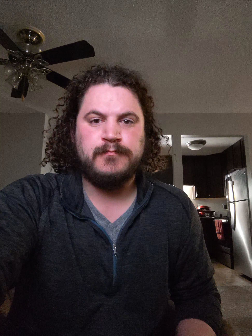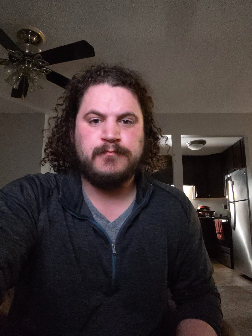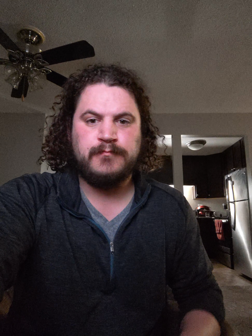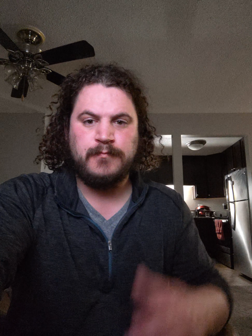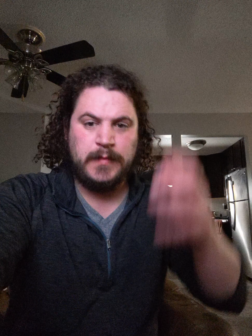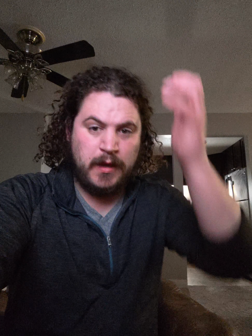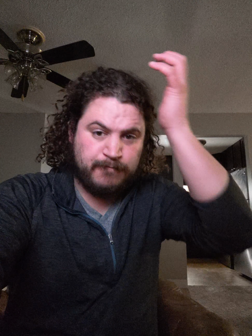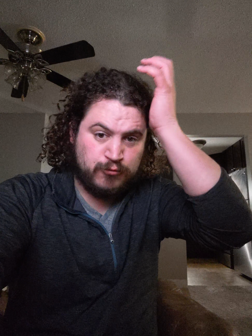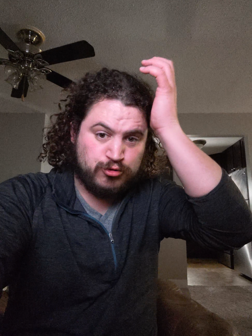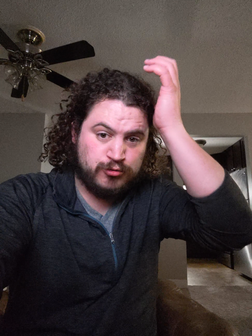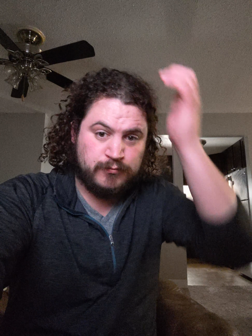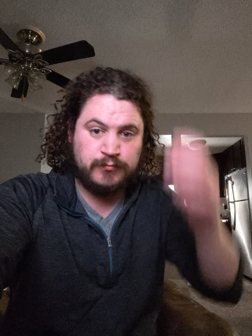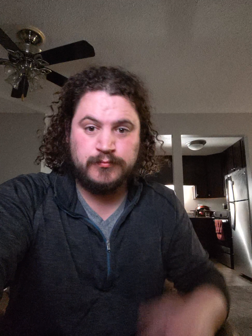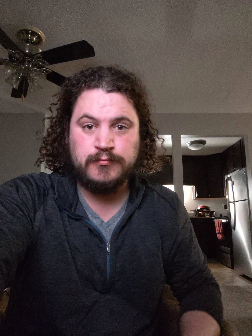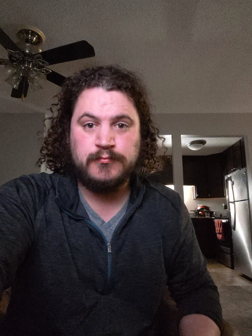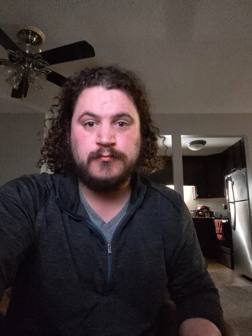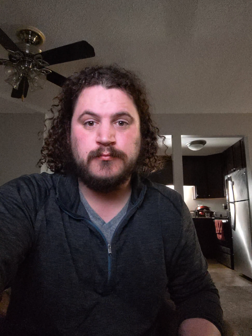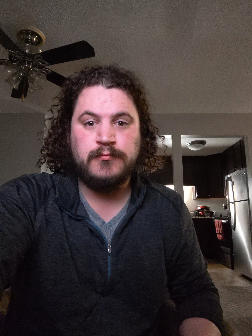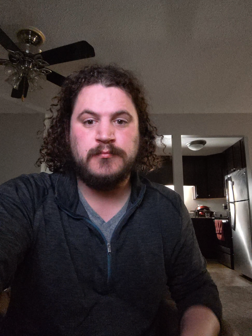garbage